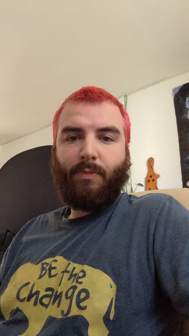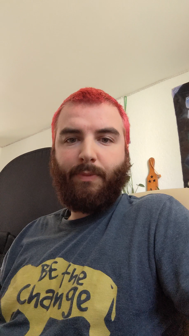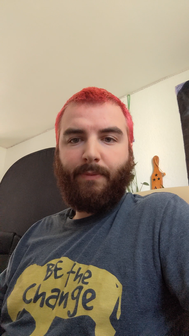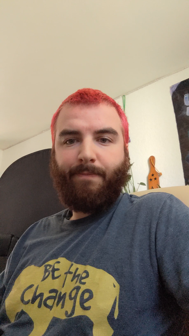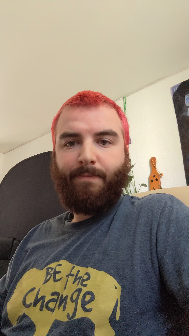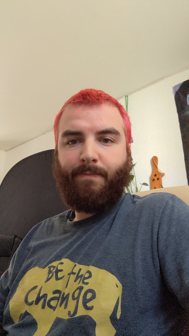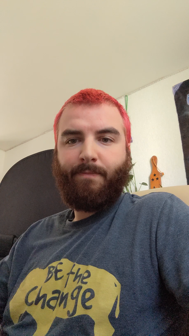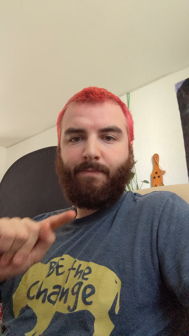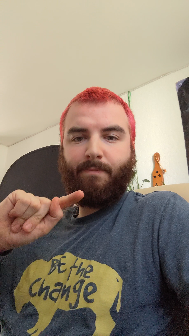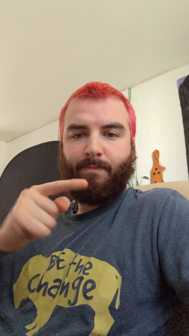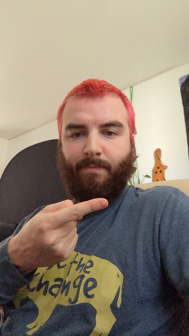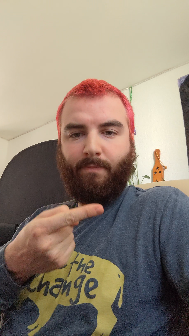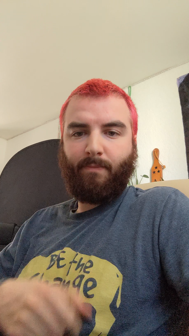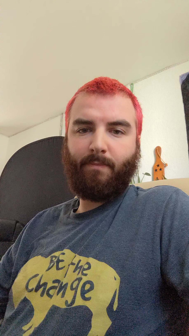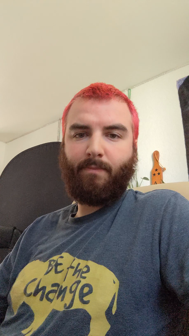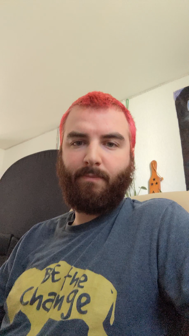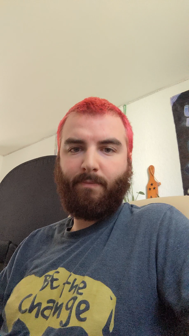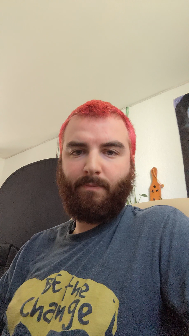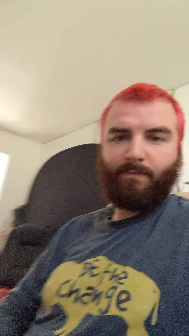hurt